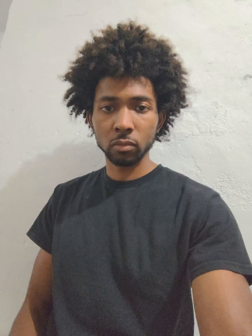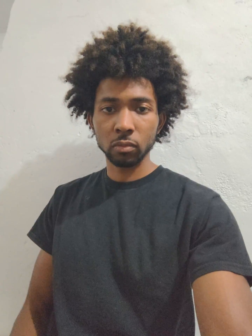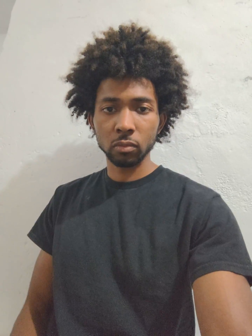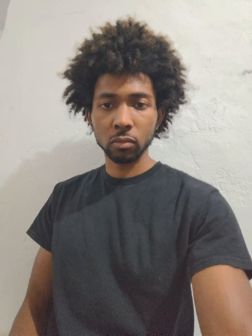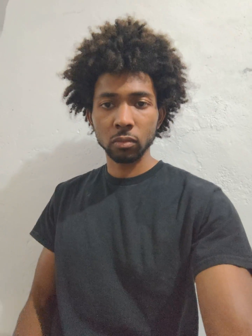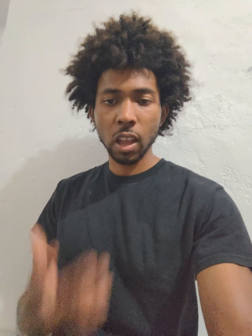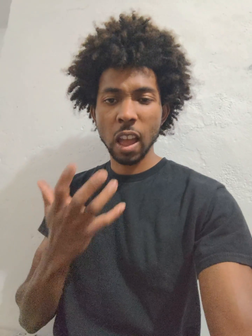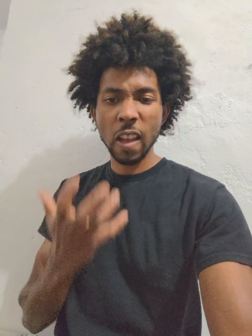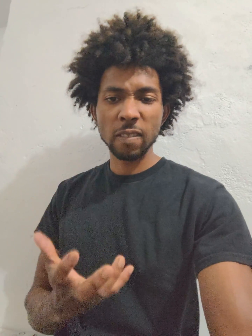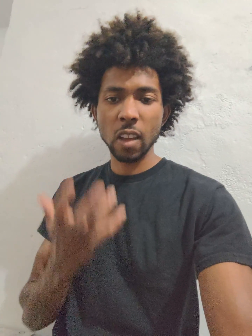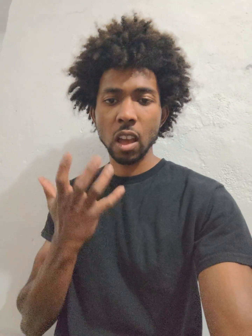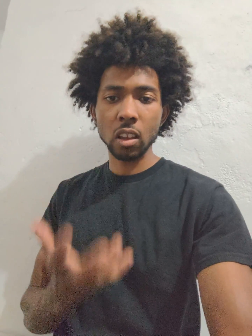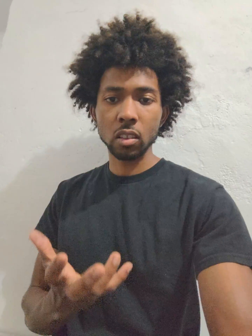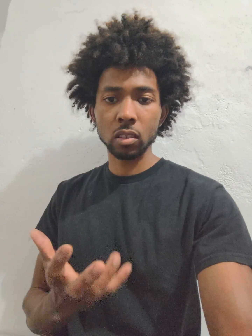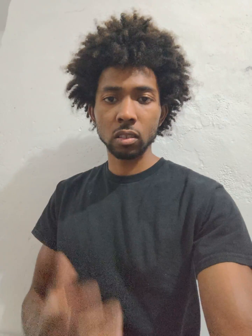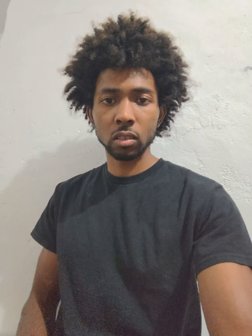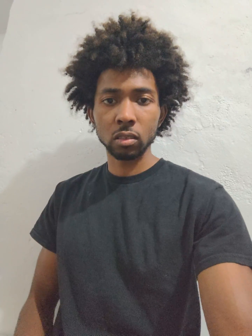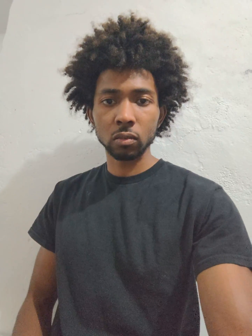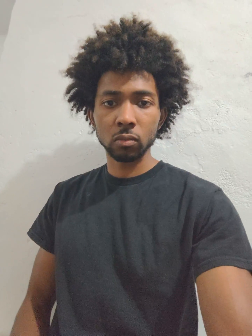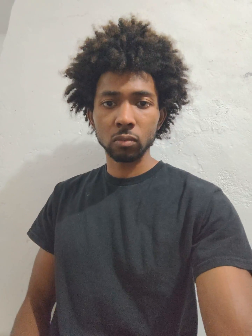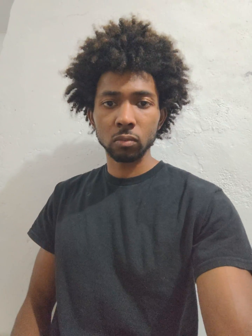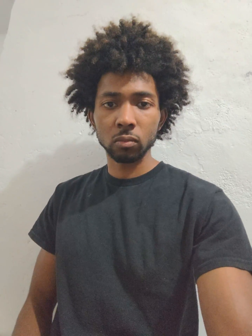heavy